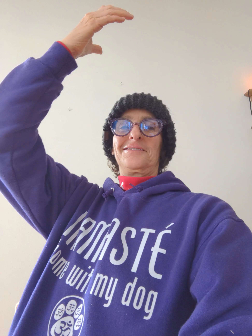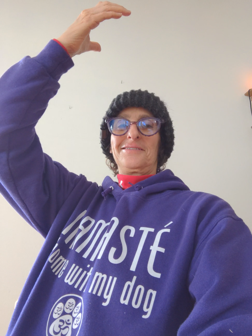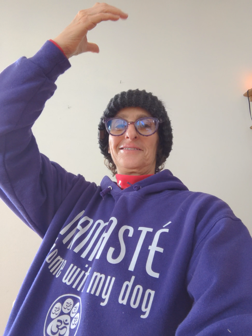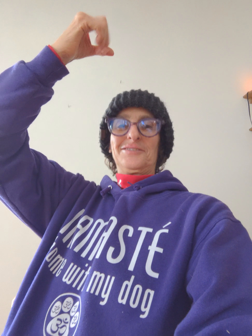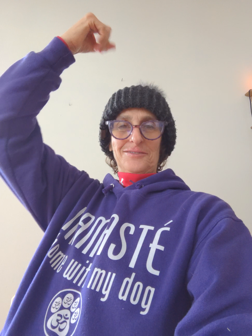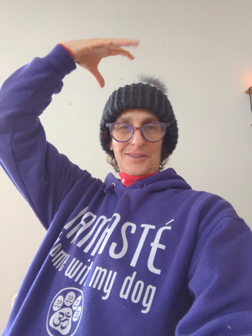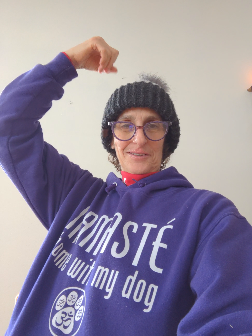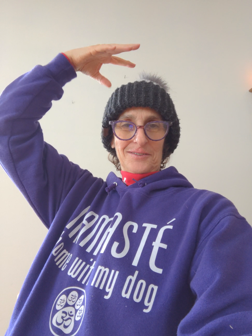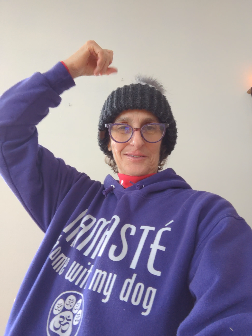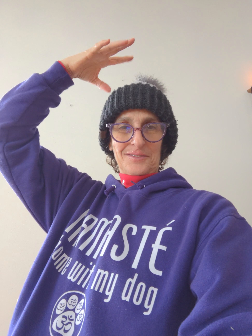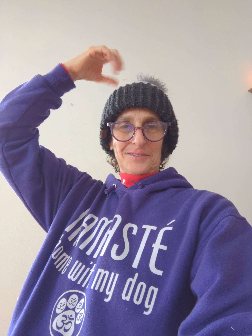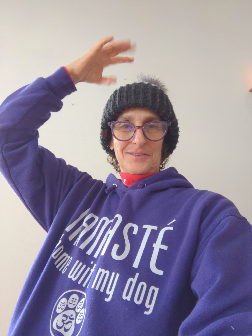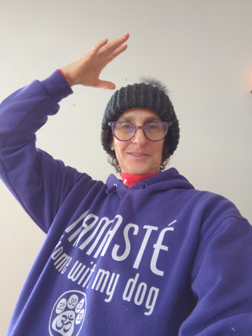shower